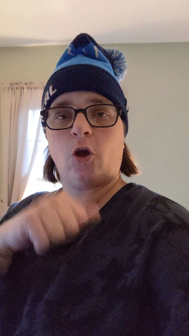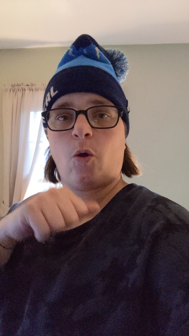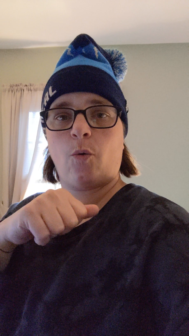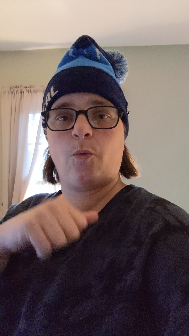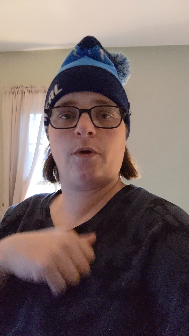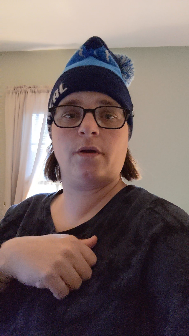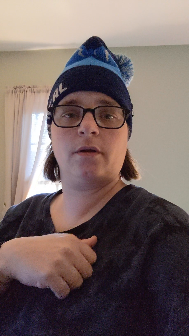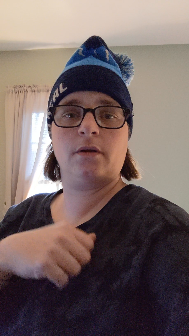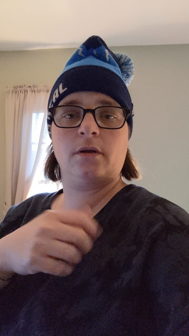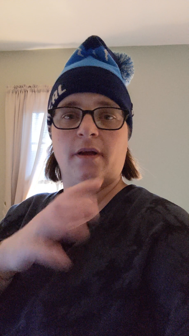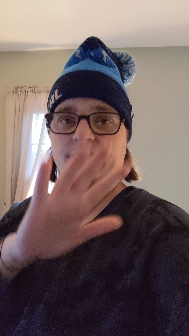give me five